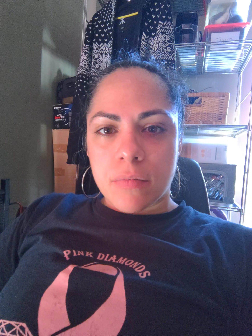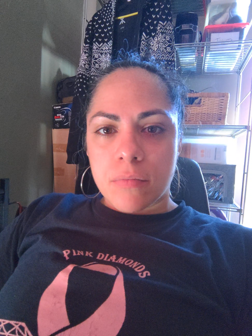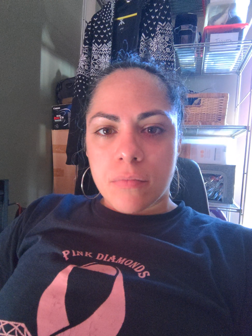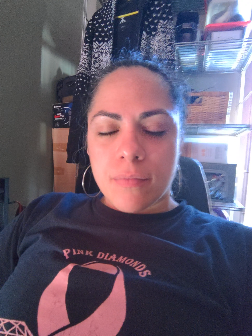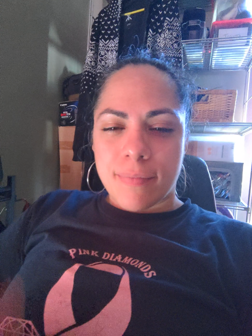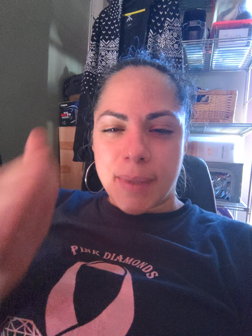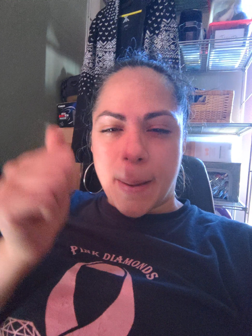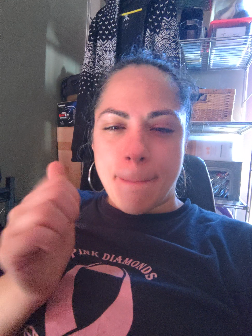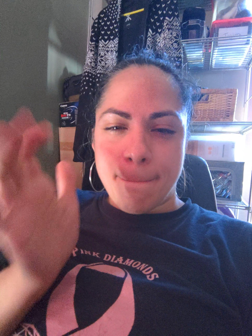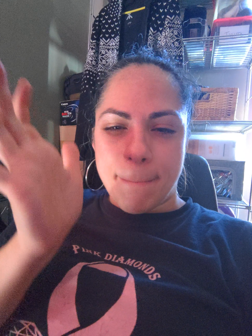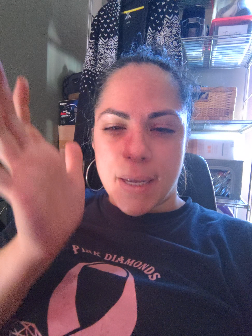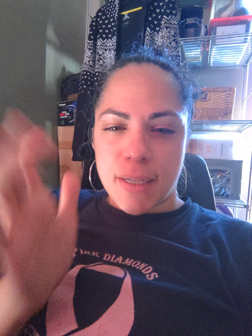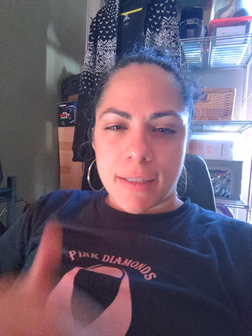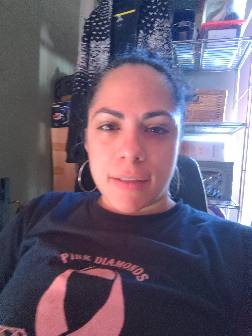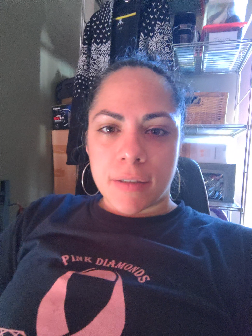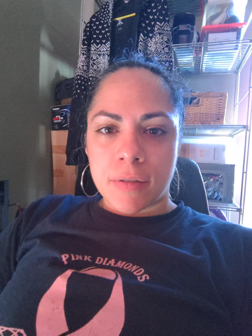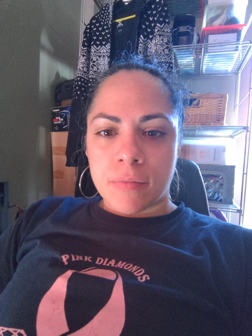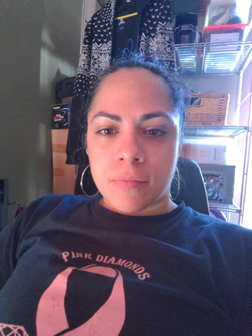mitten